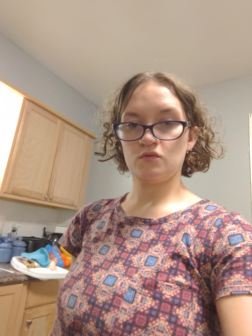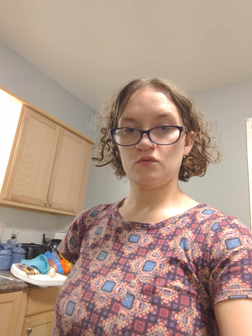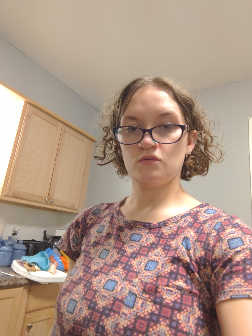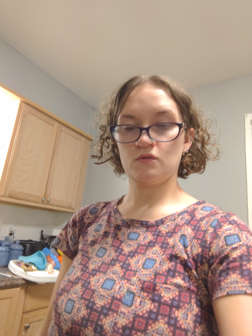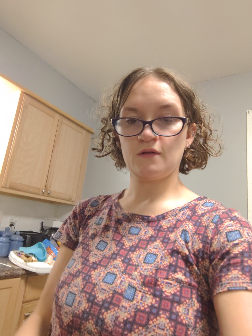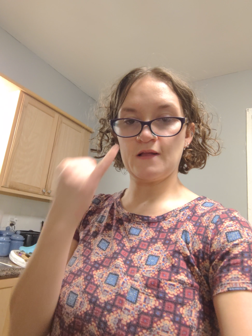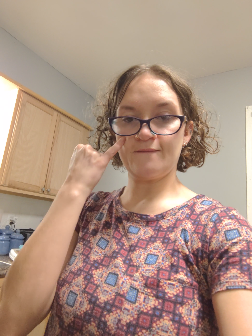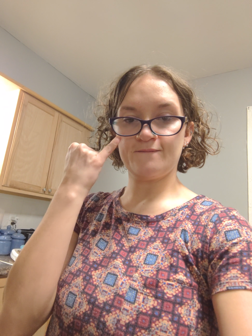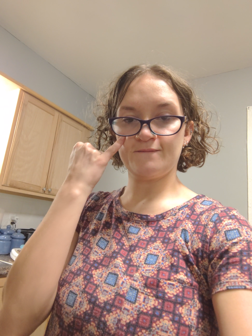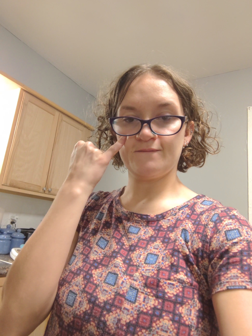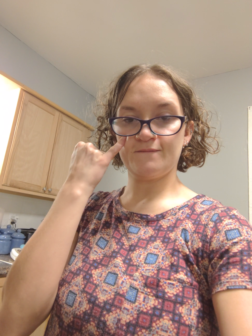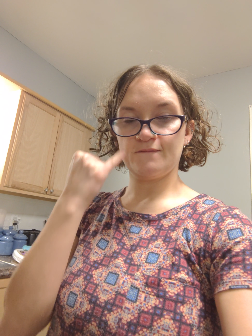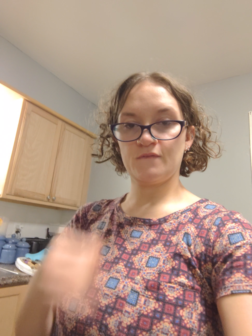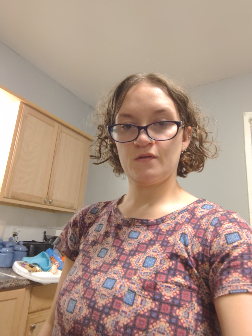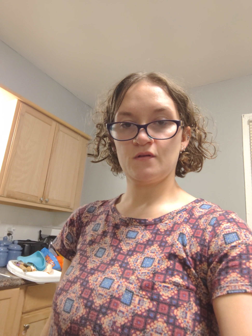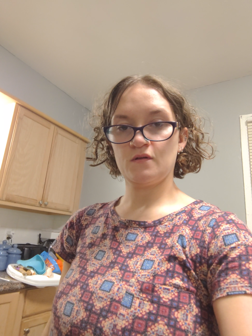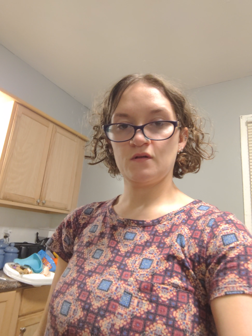if